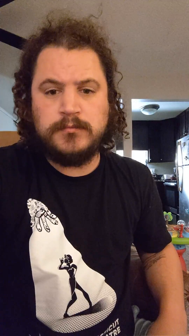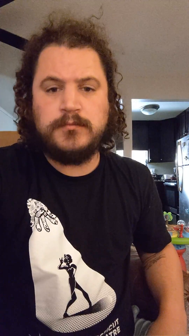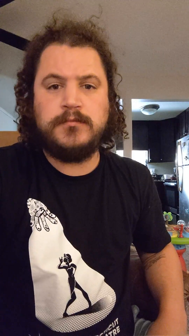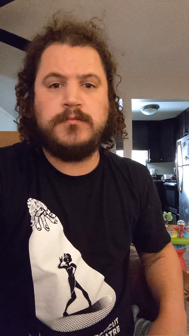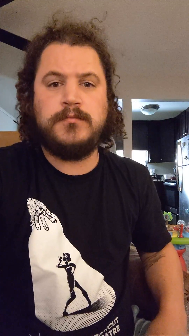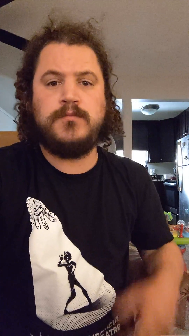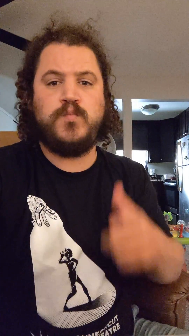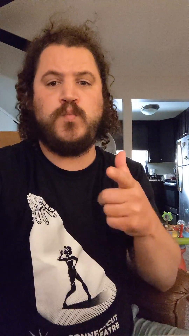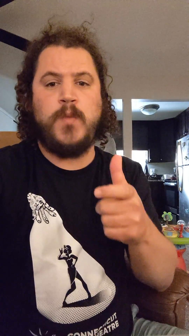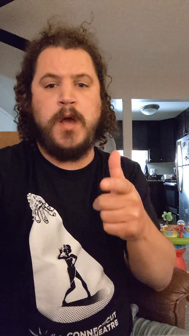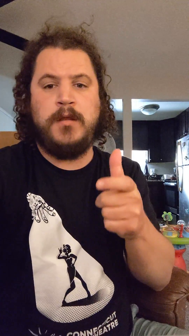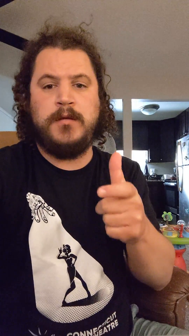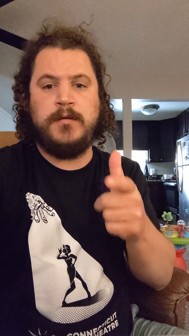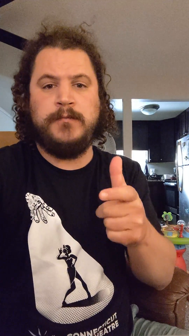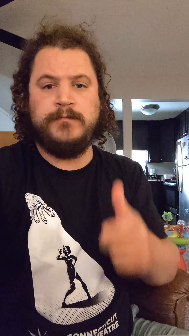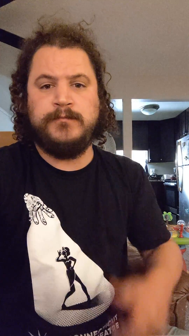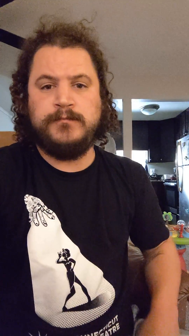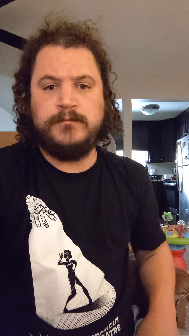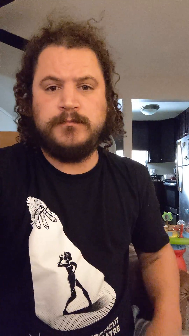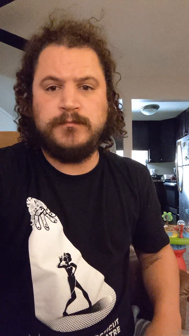run